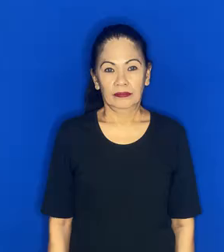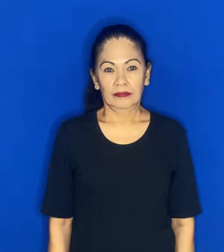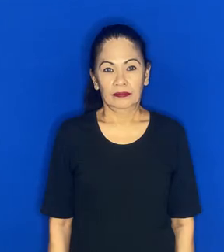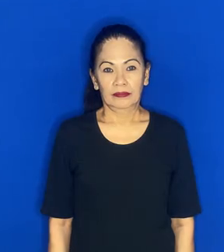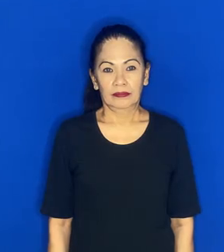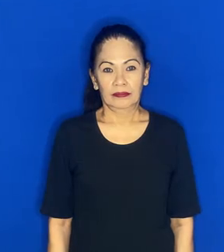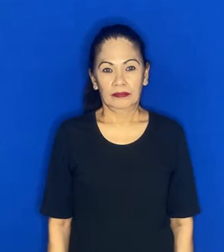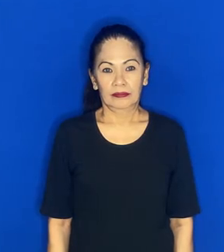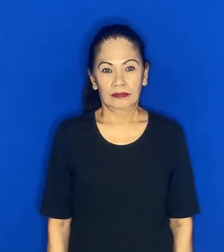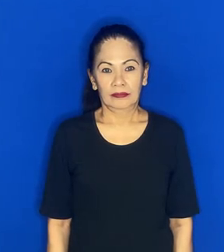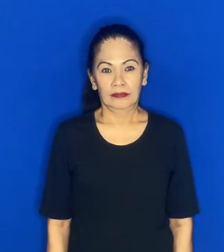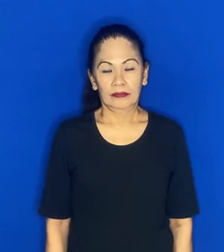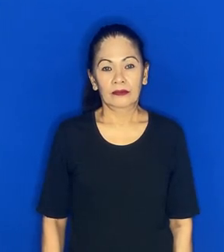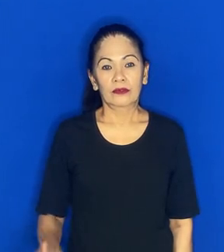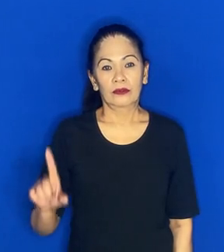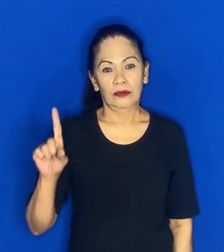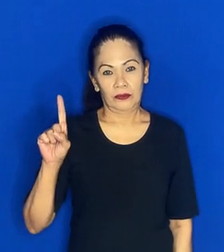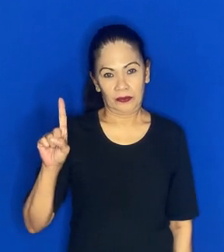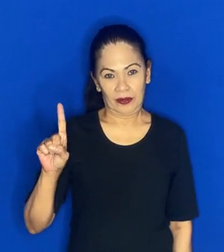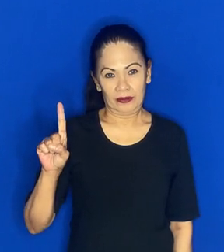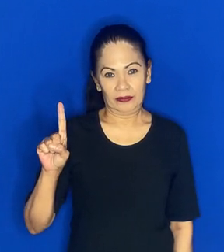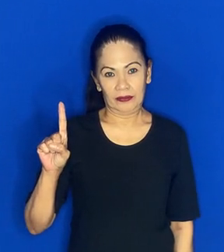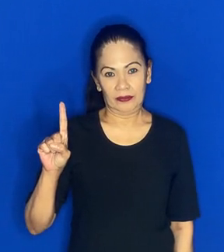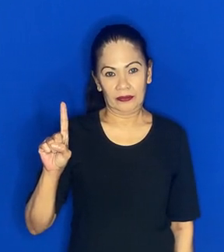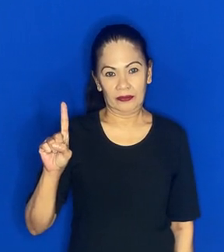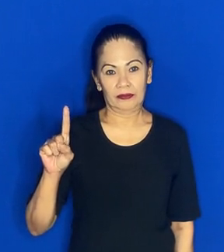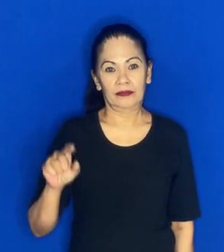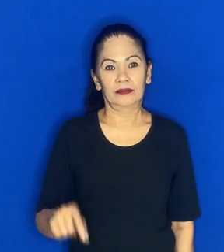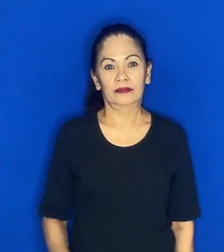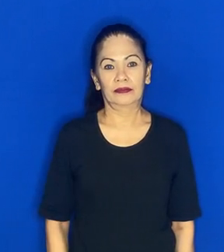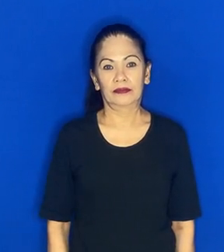one